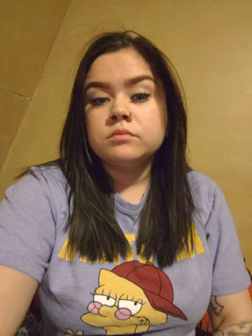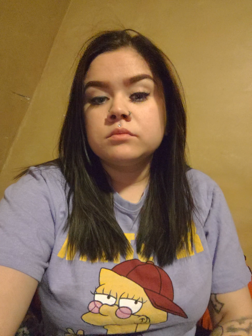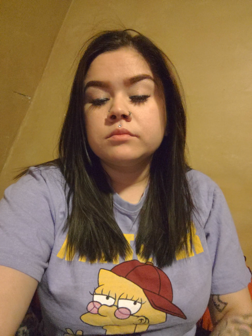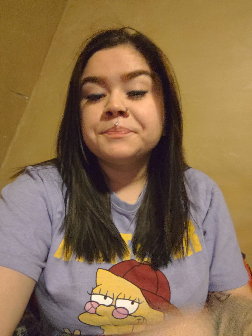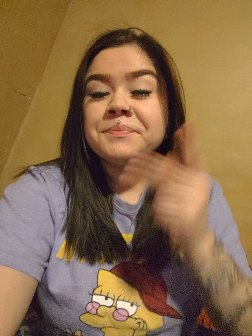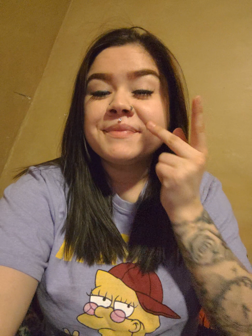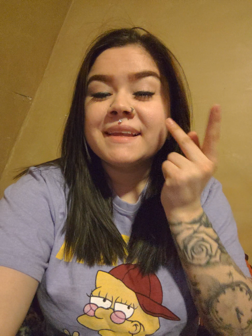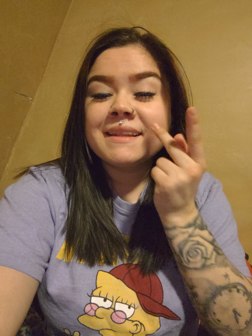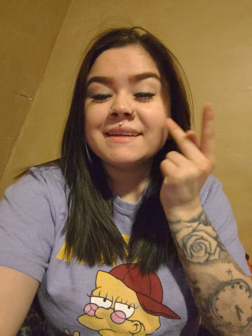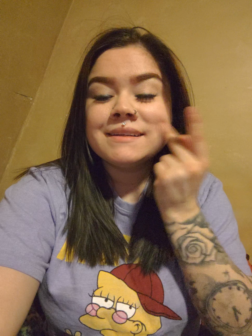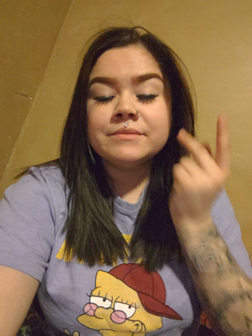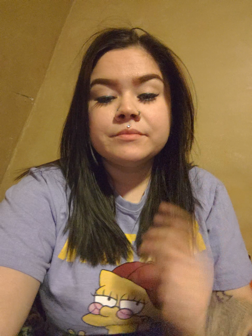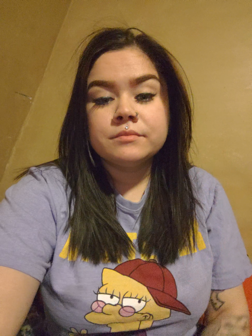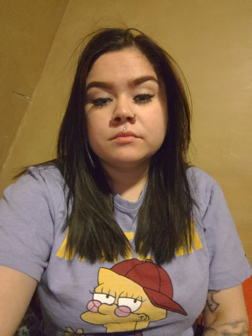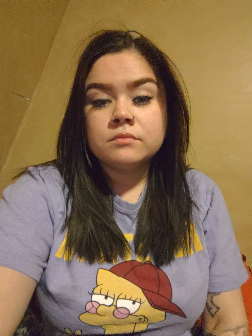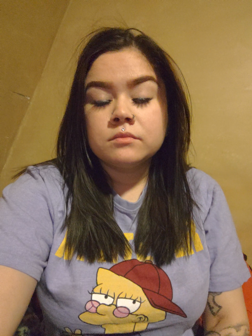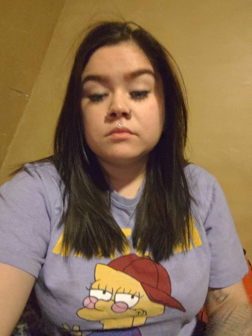kitty